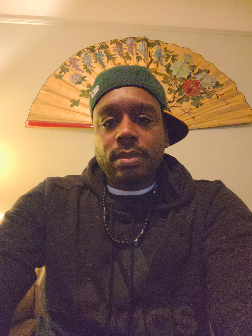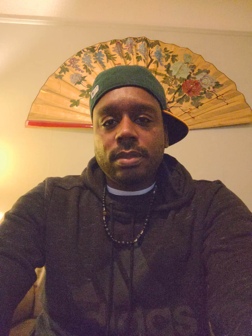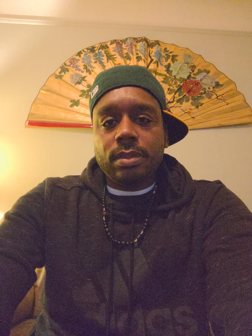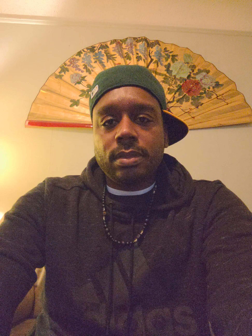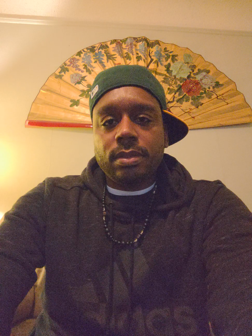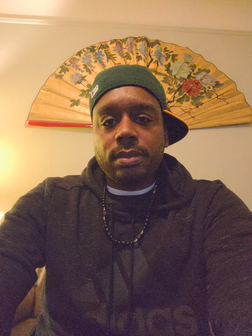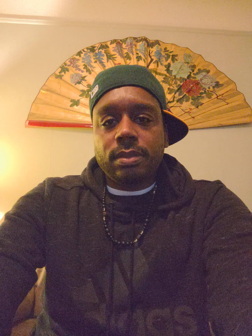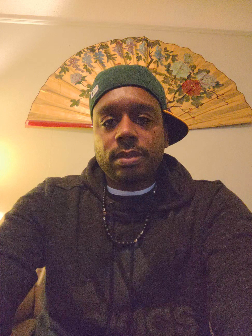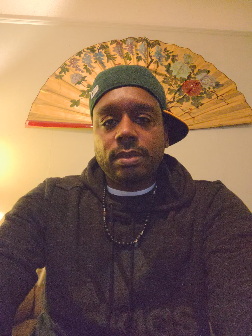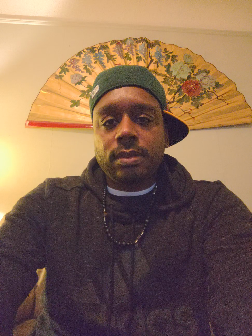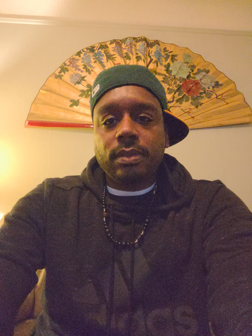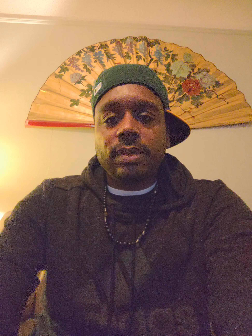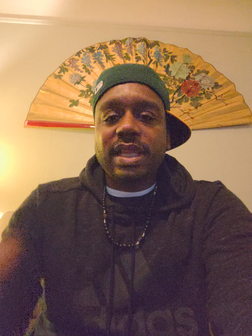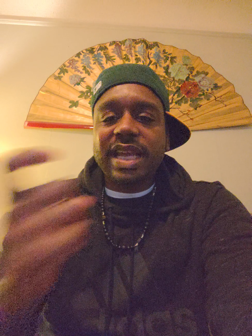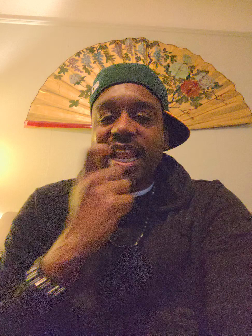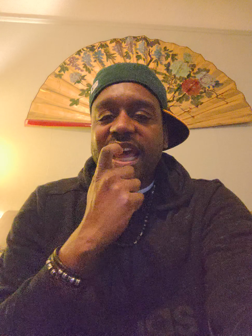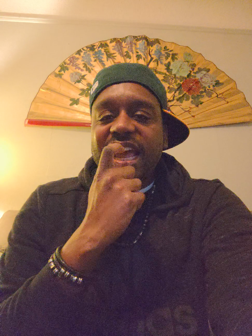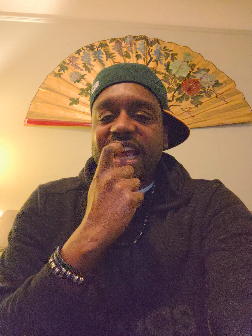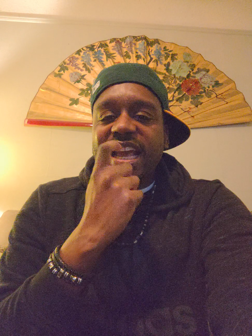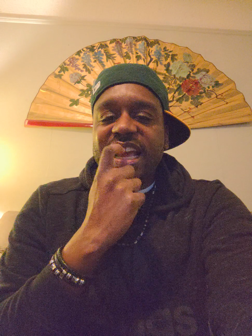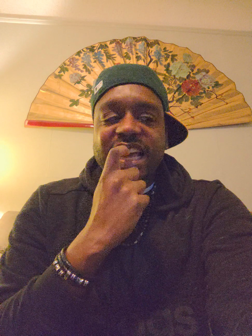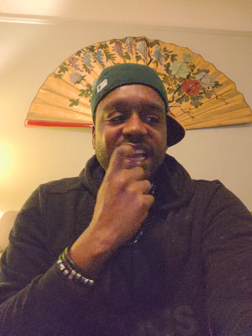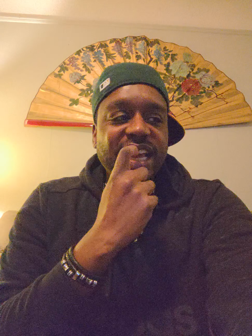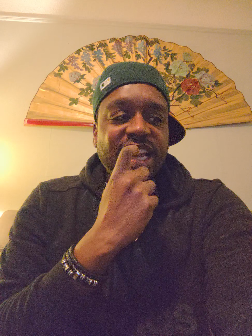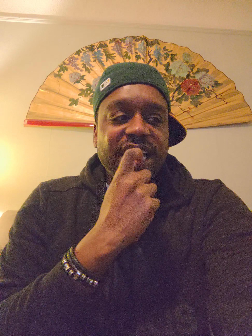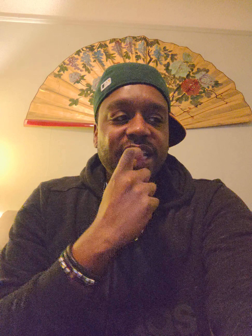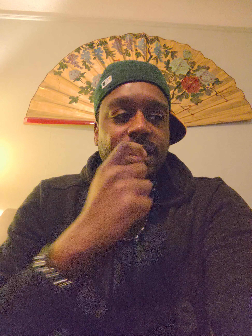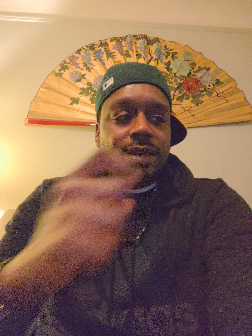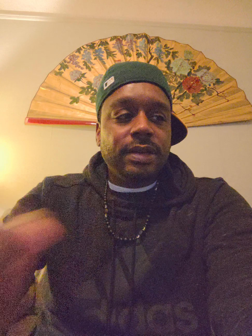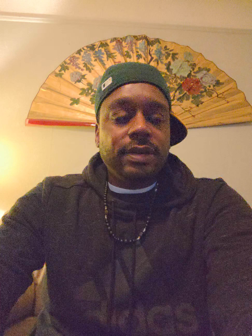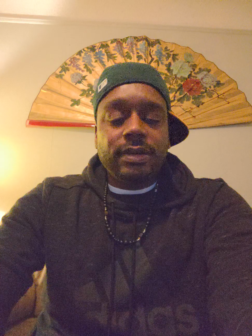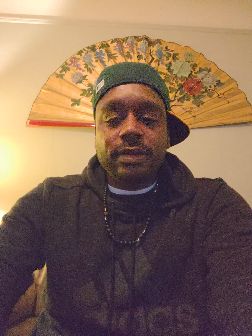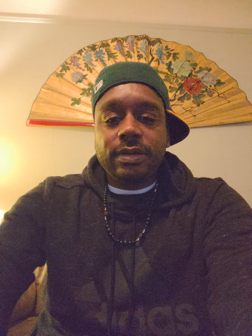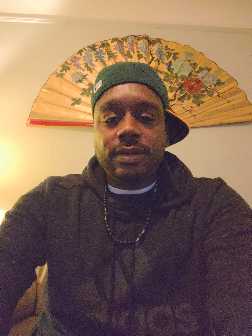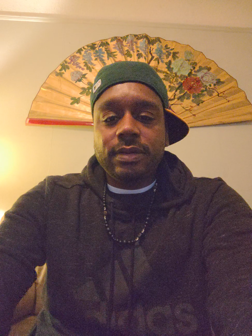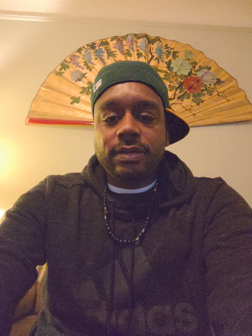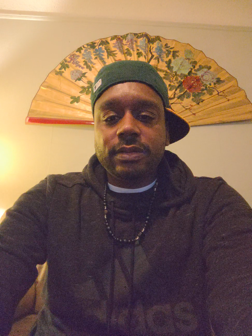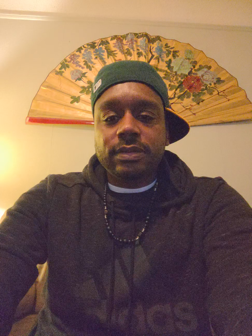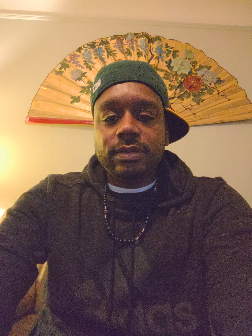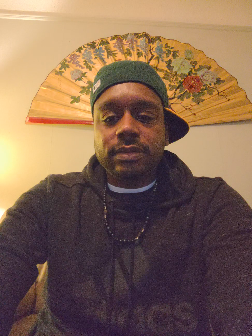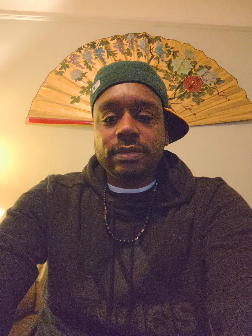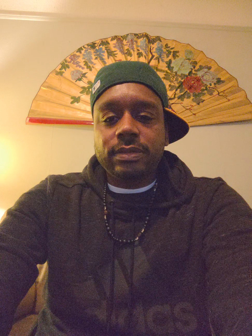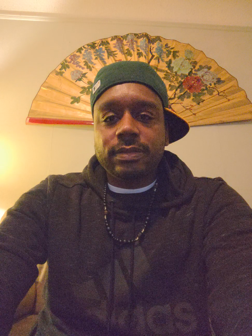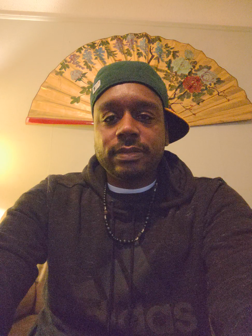window